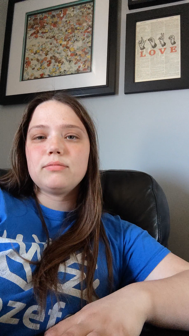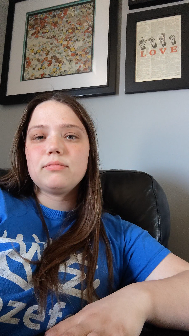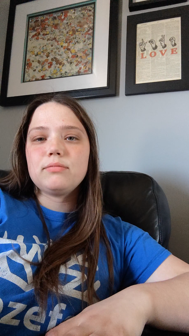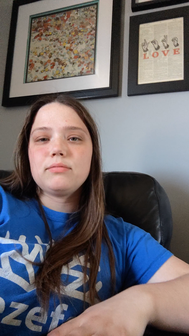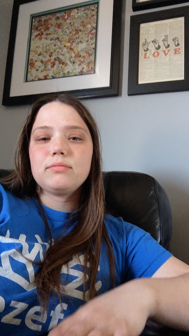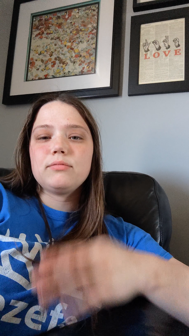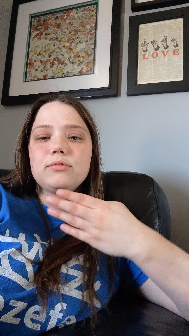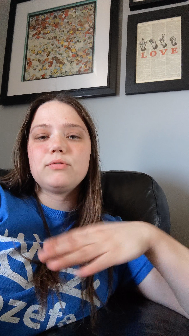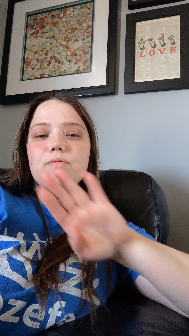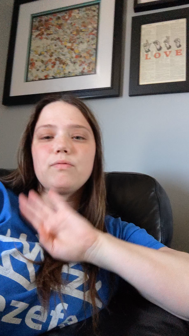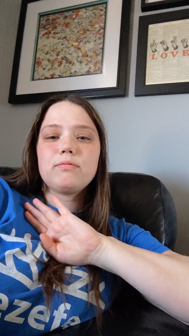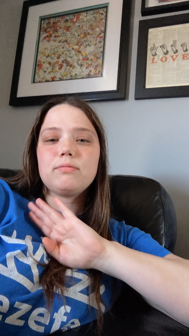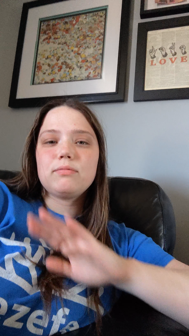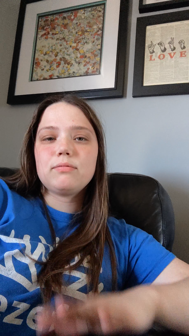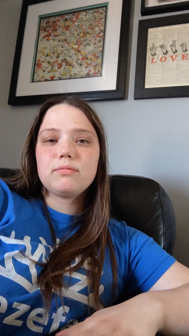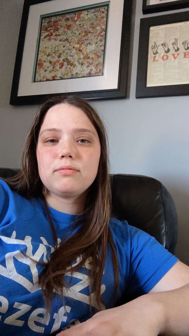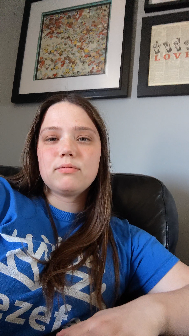scarf